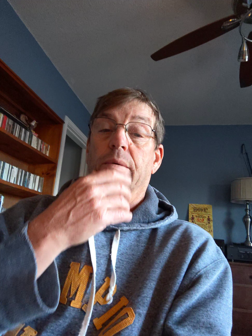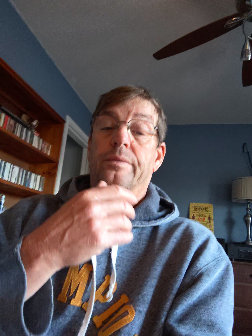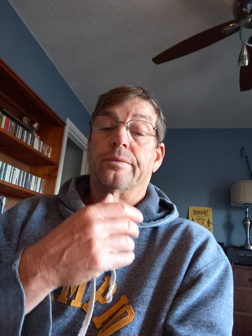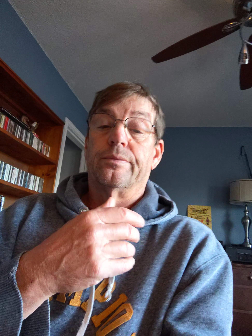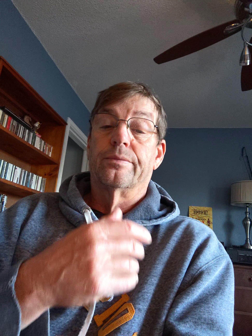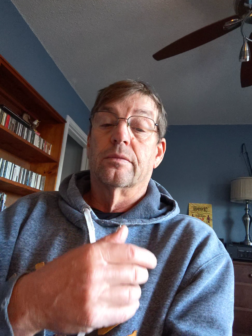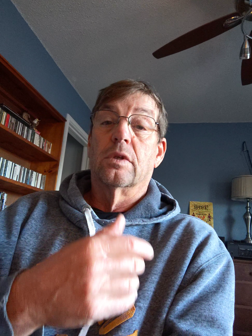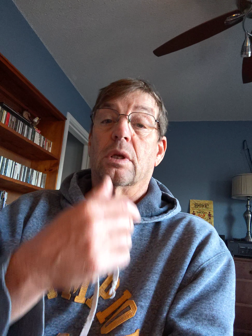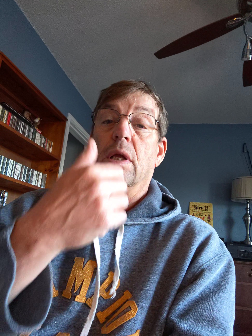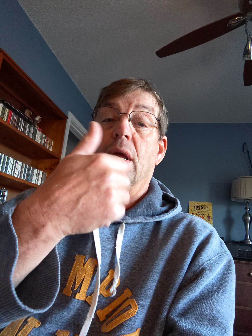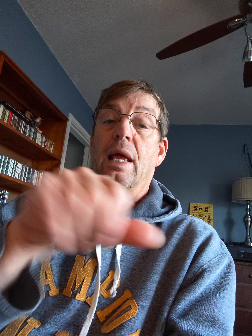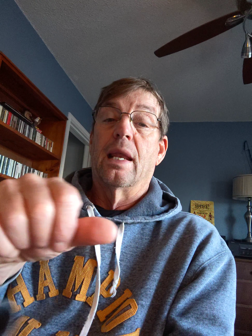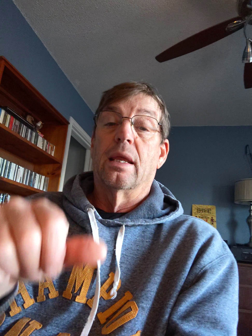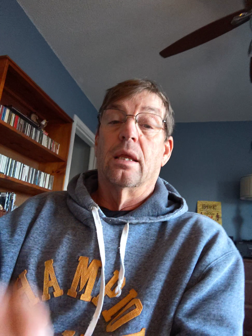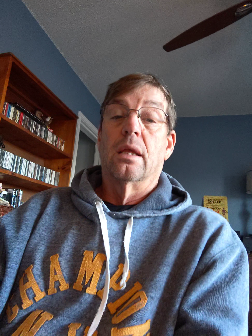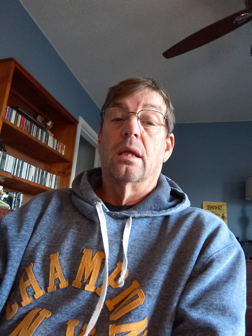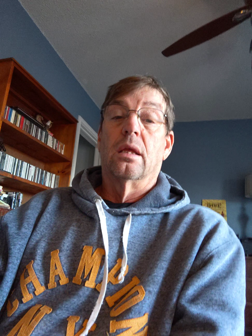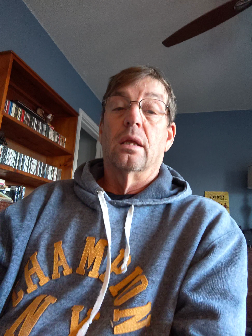any